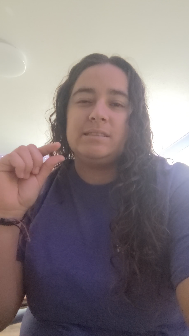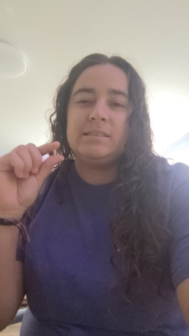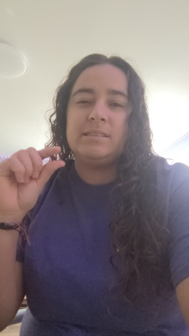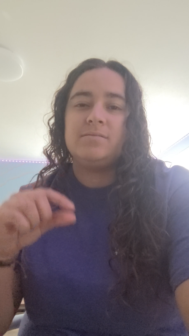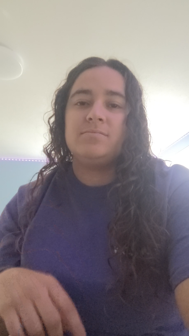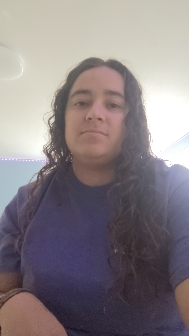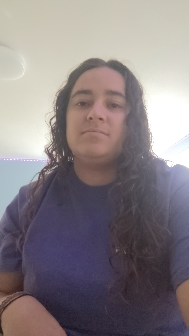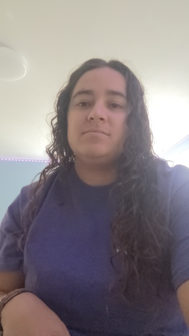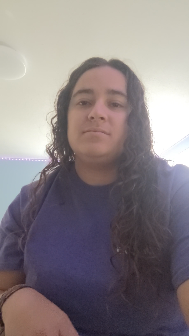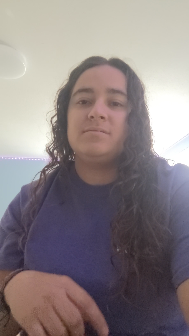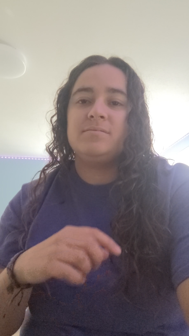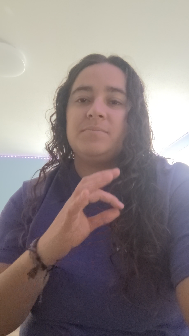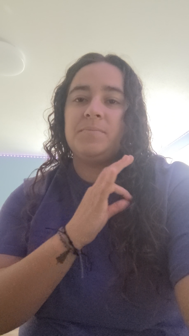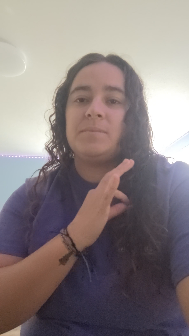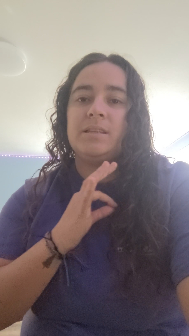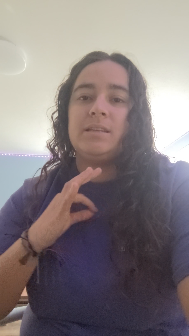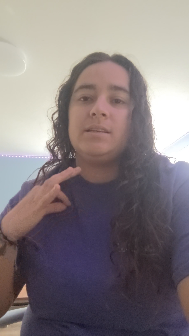beads